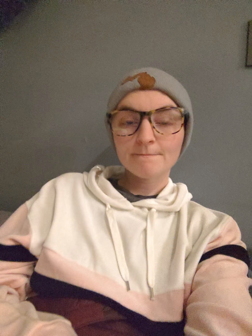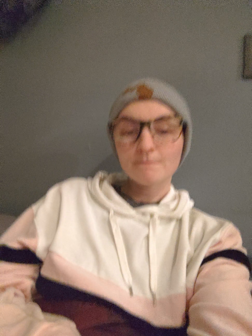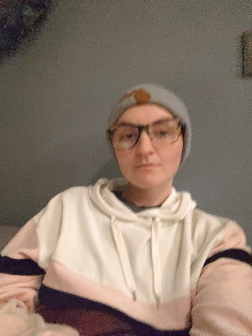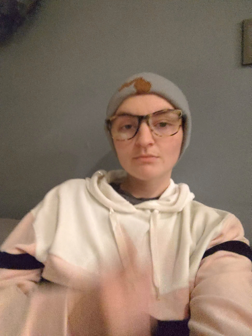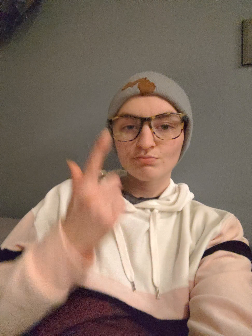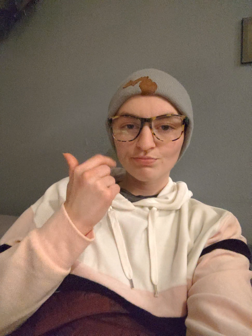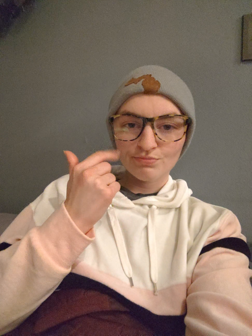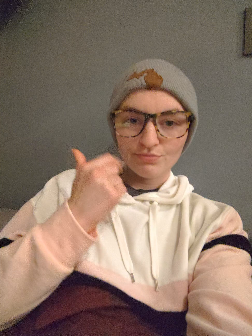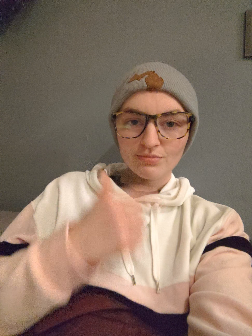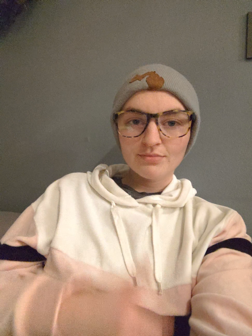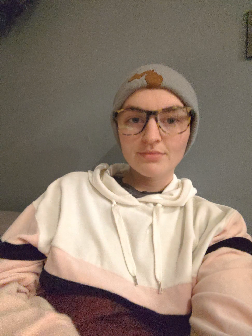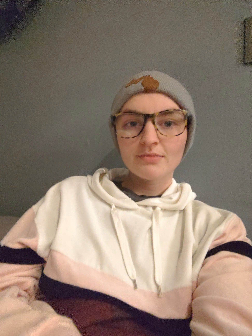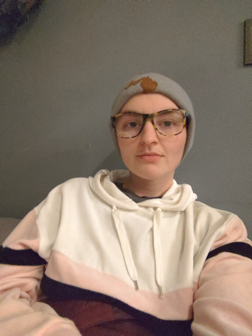cry